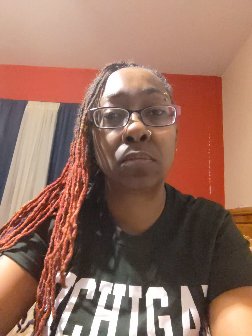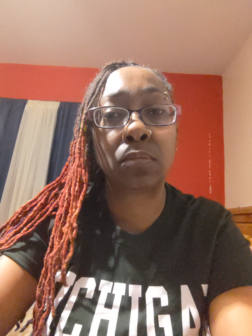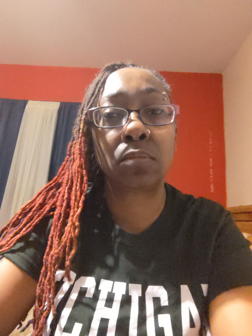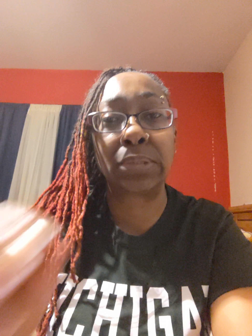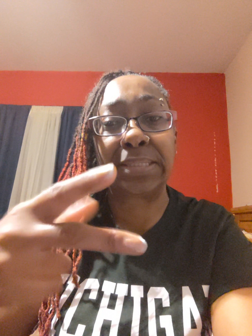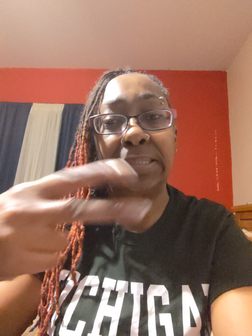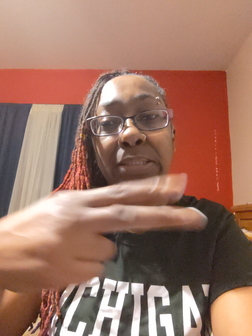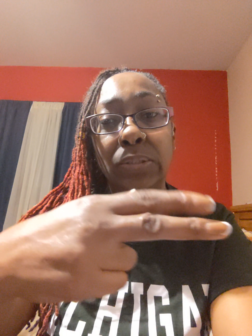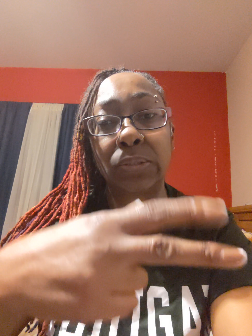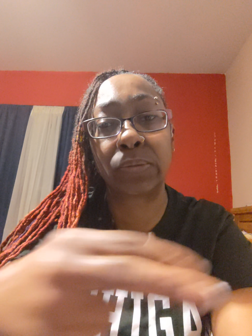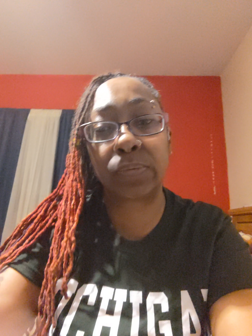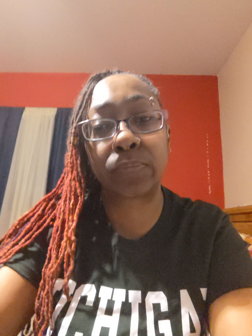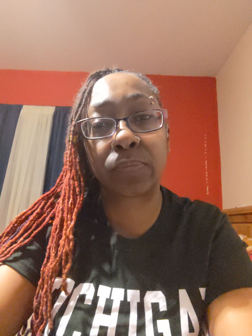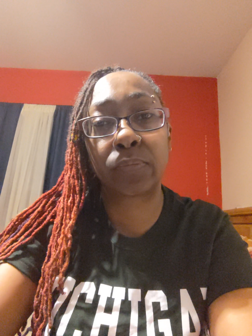scissors